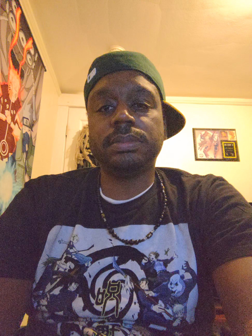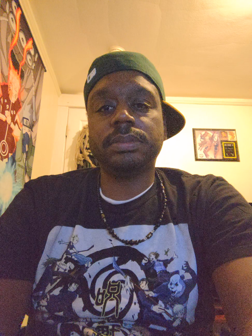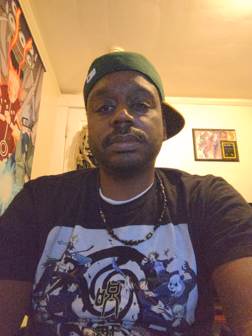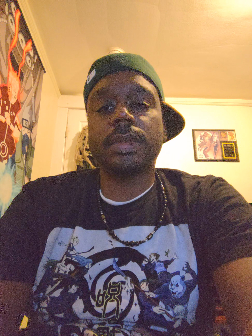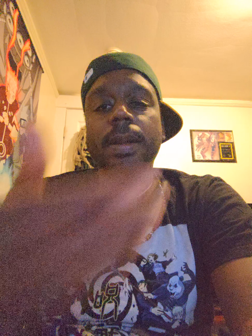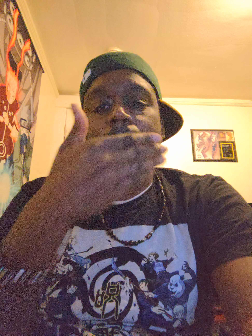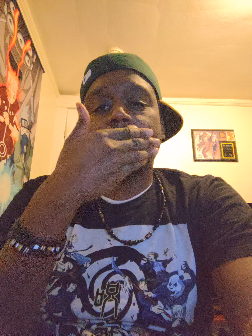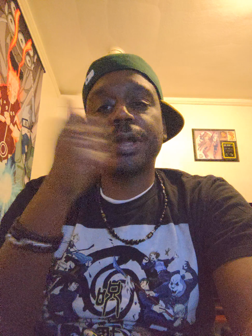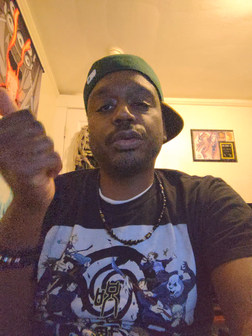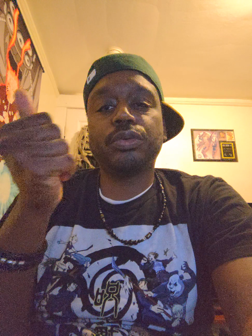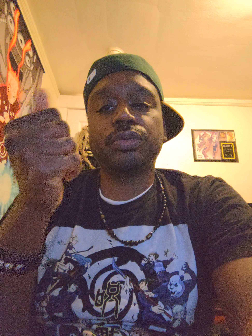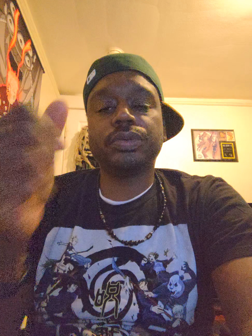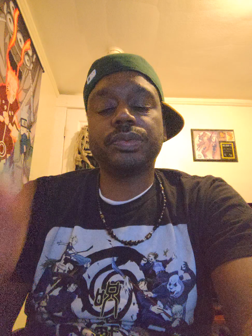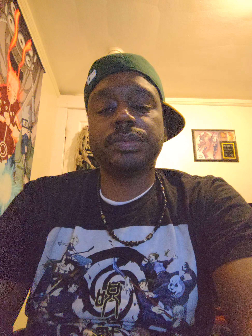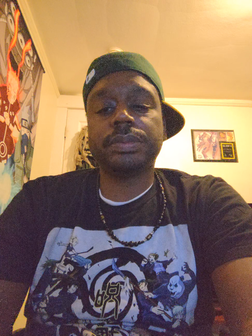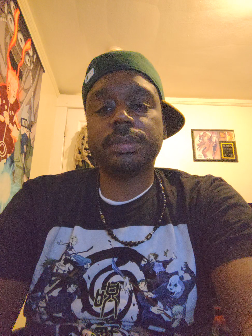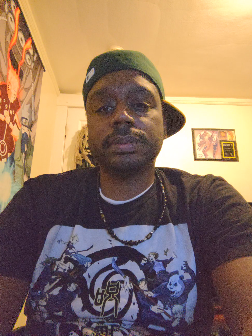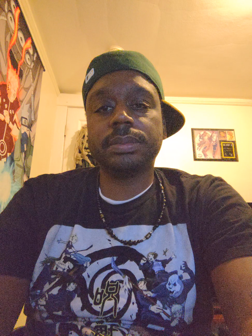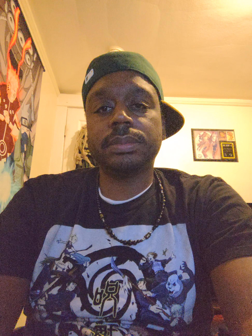better